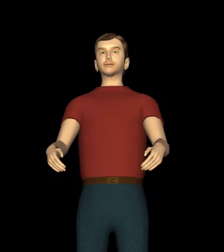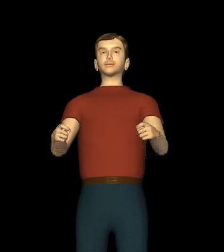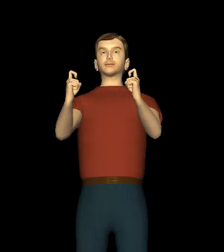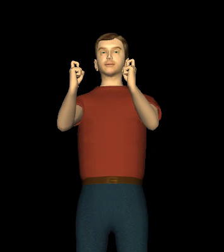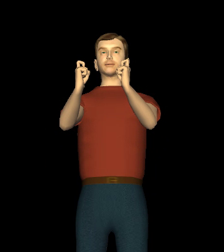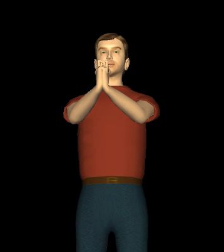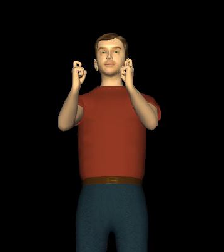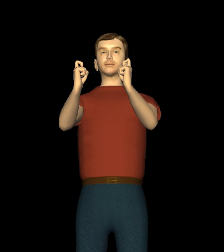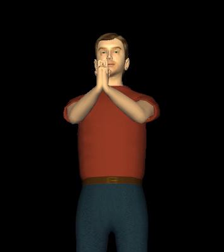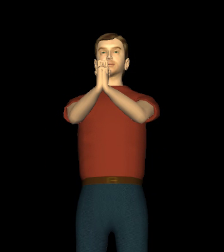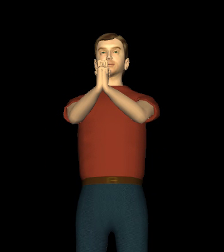كهربائي